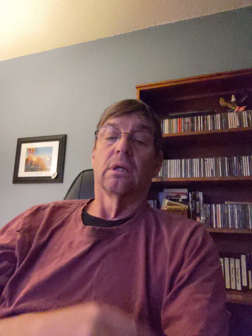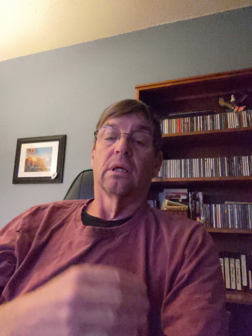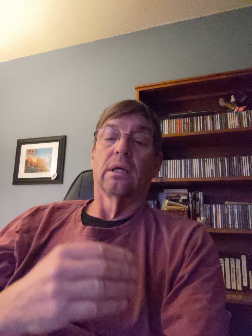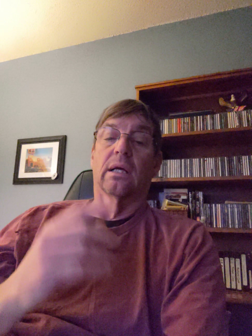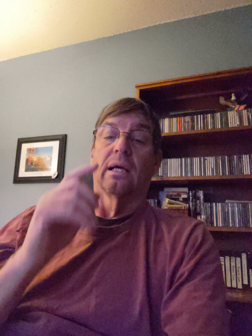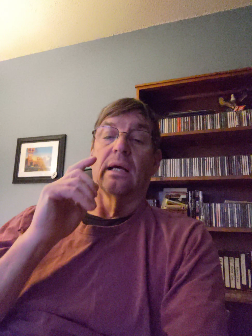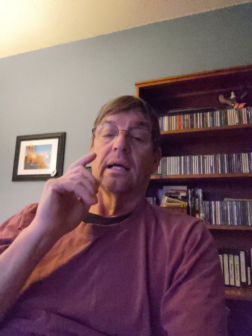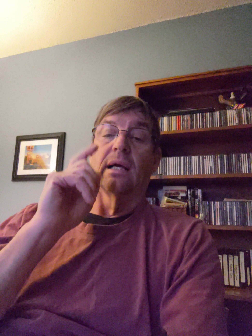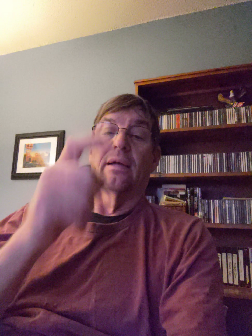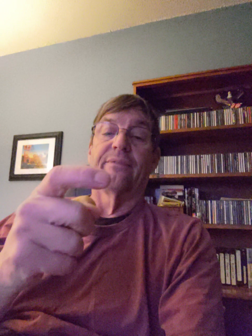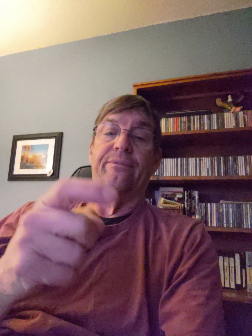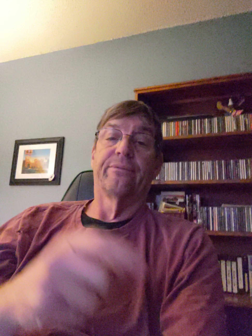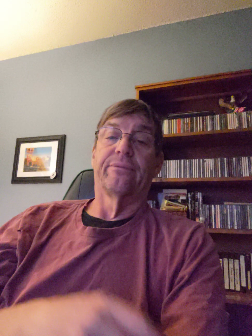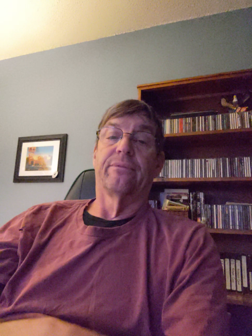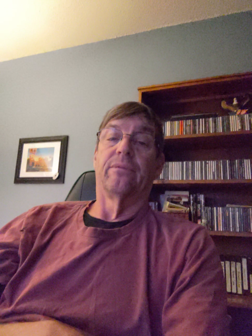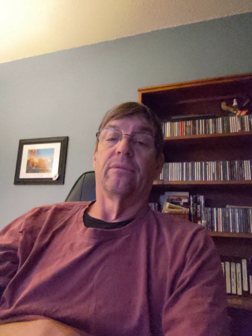gift